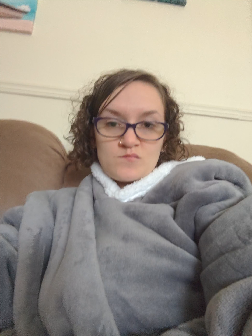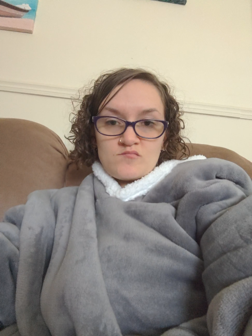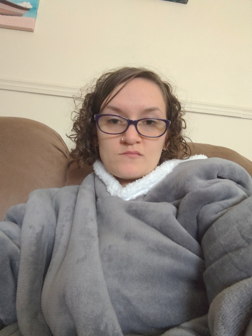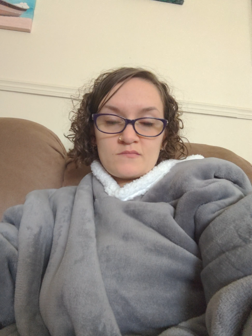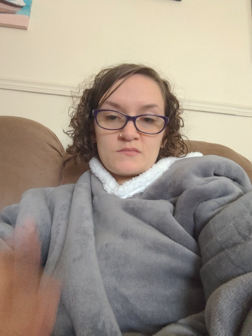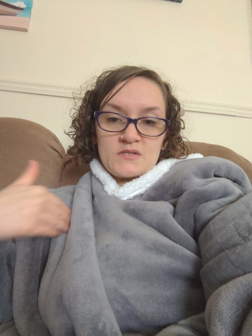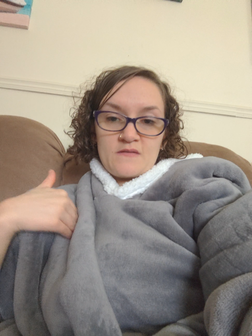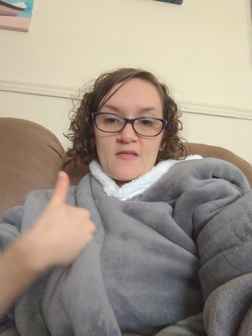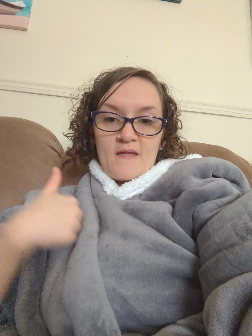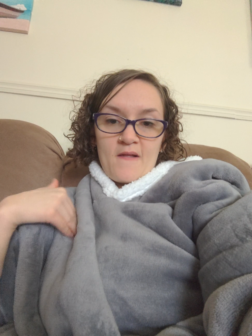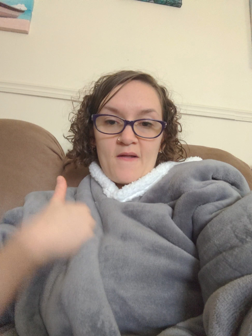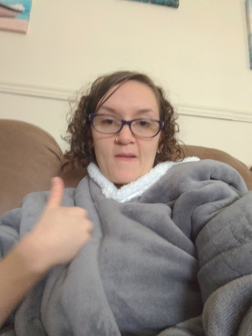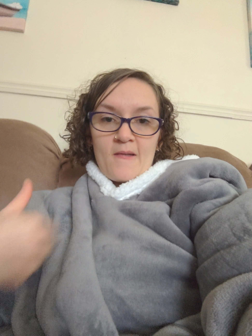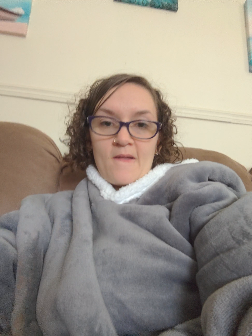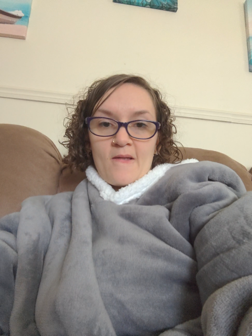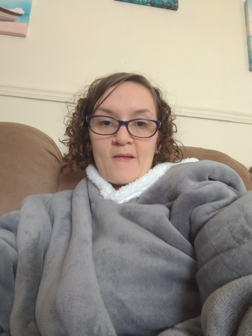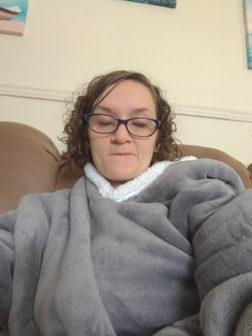animal